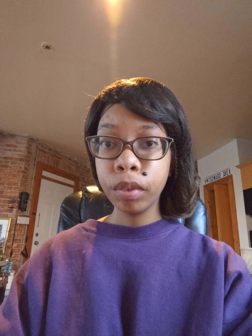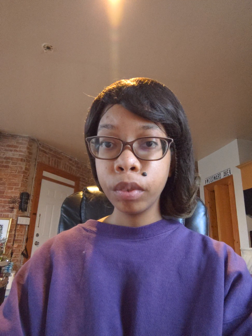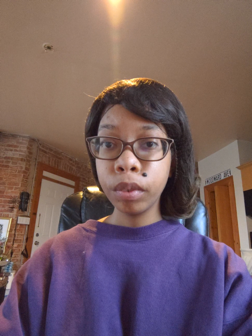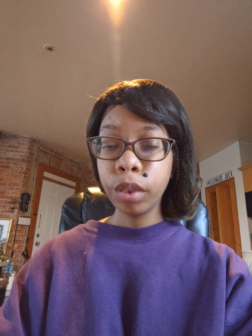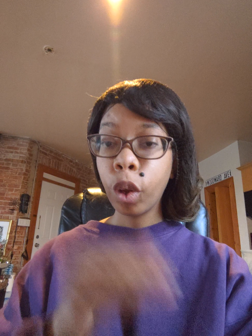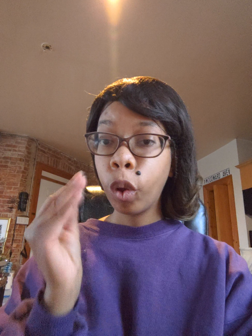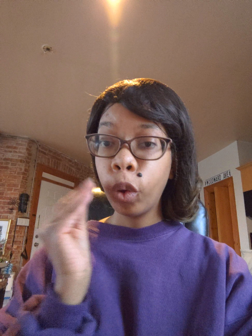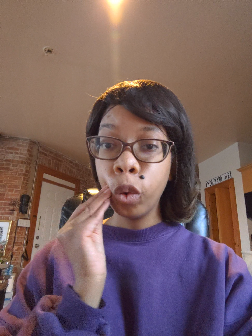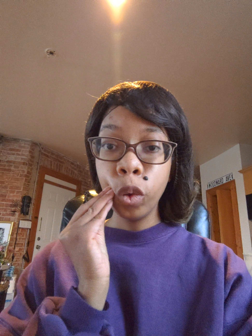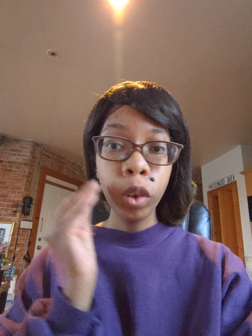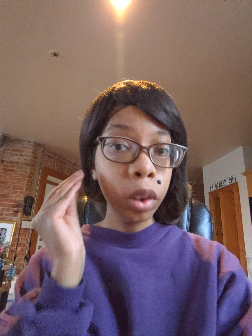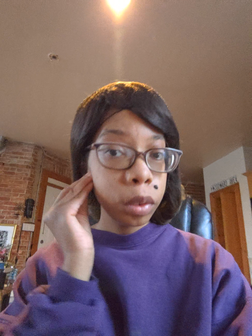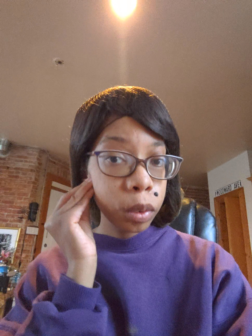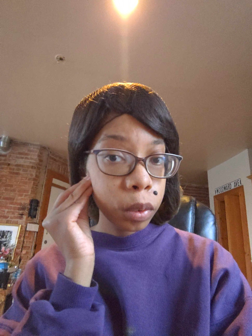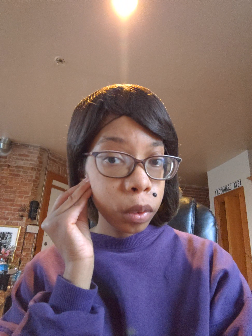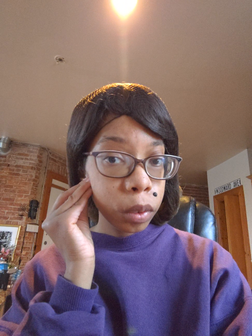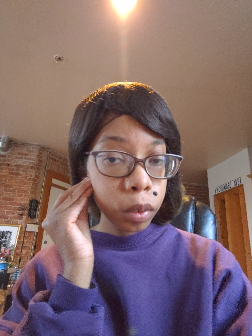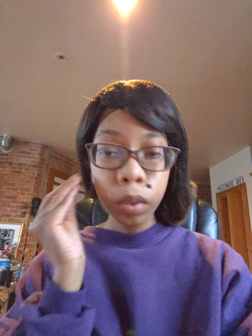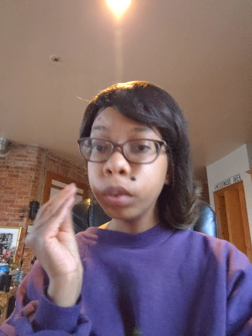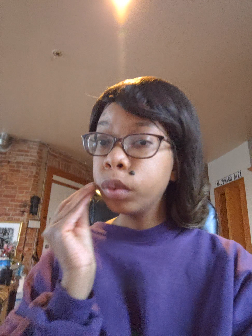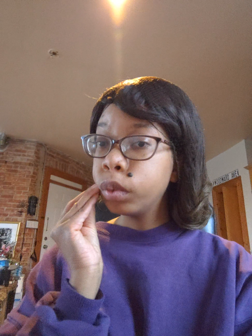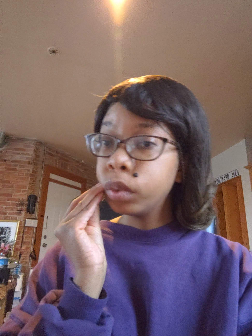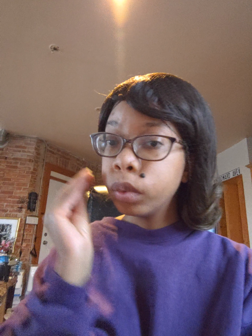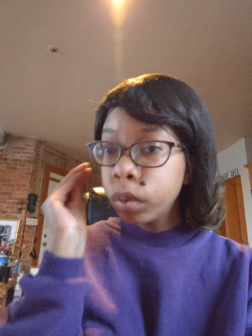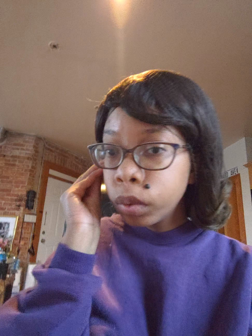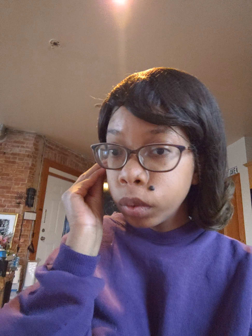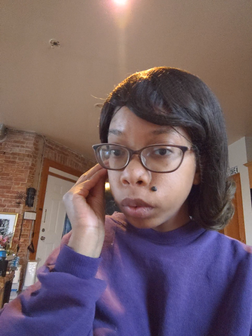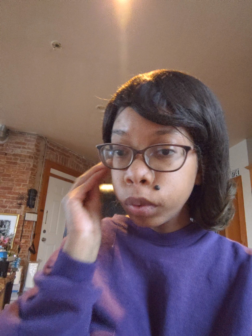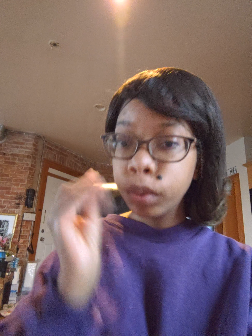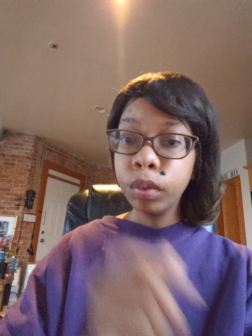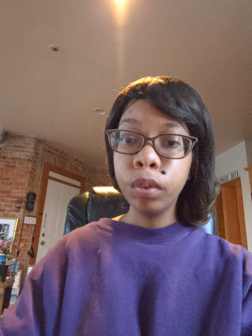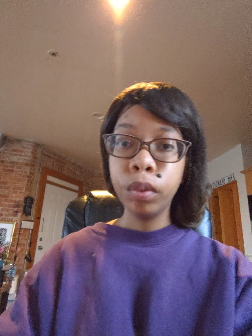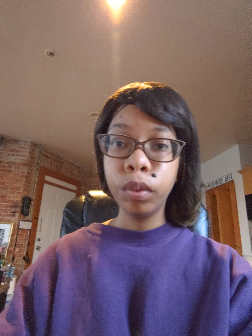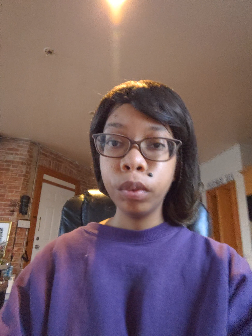home